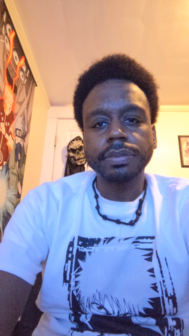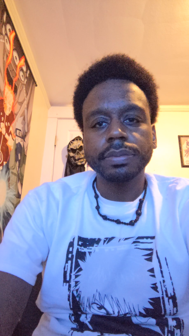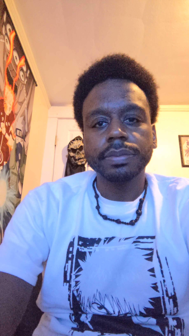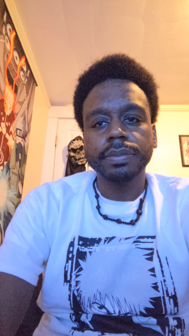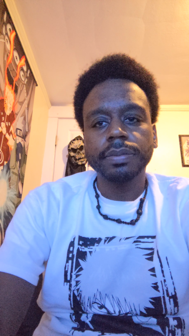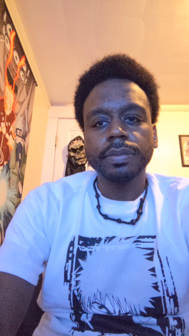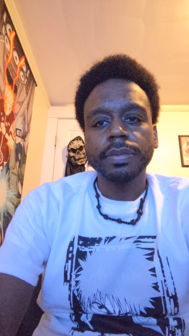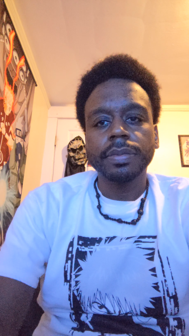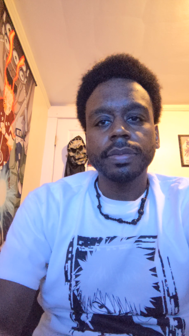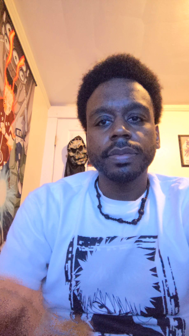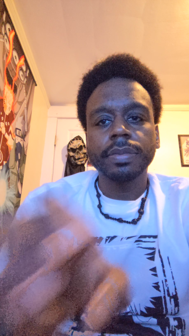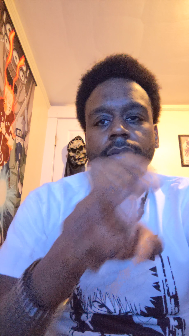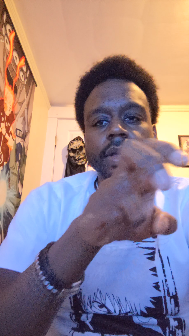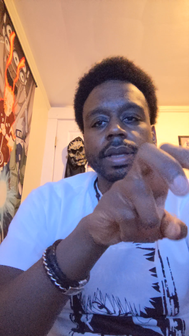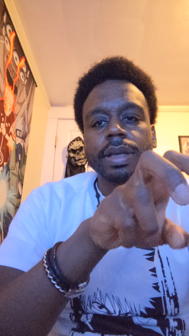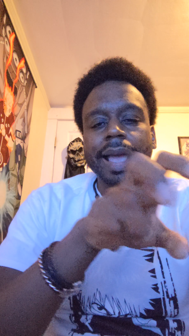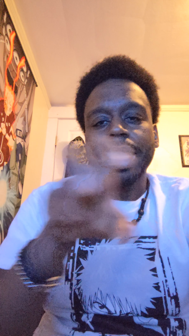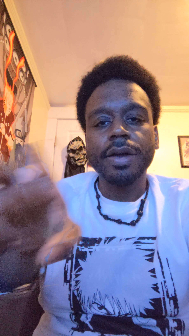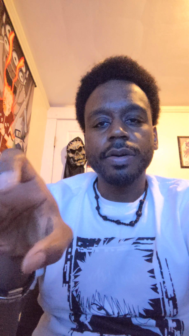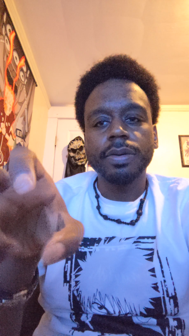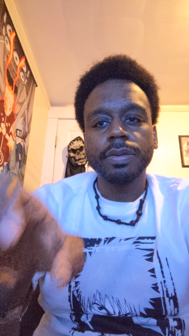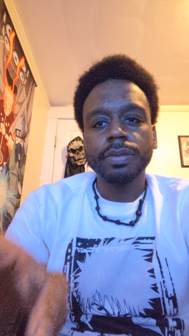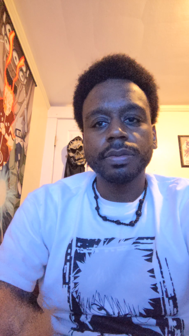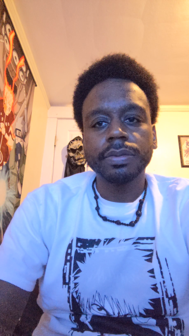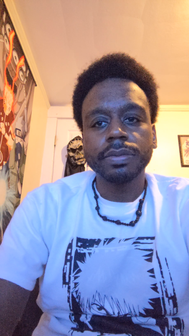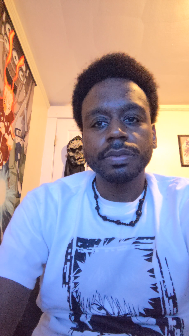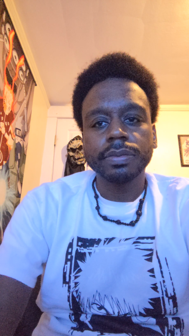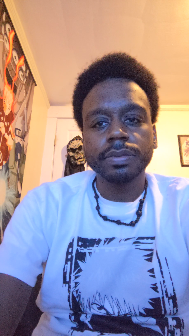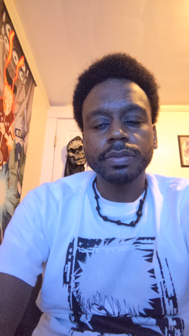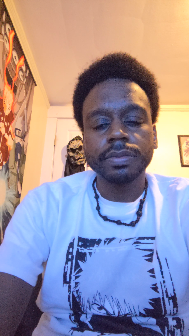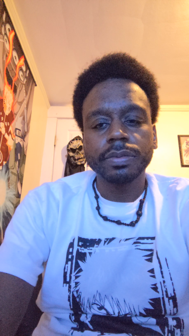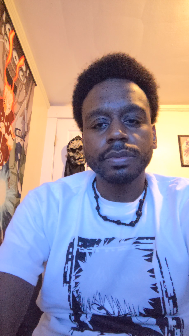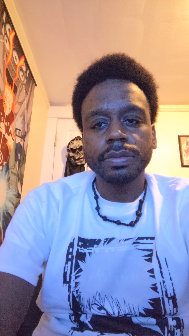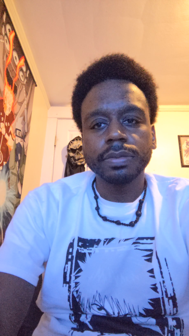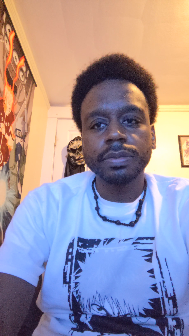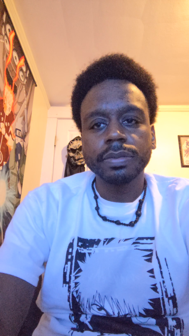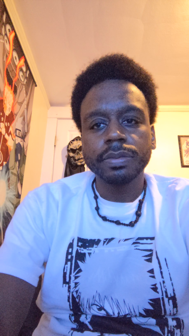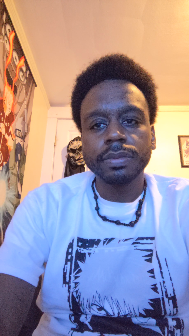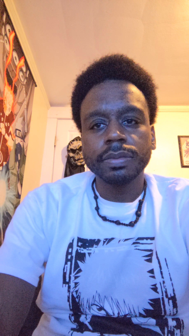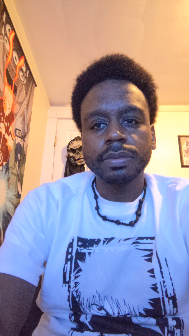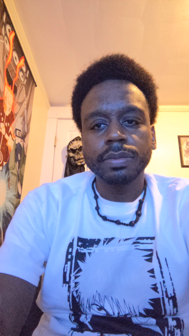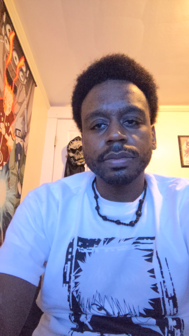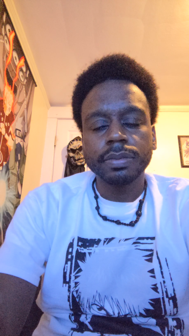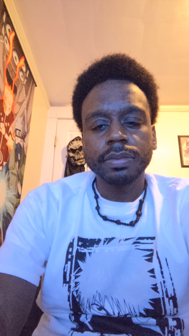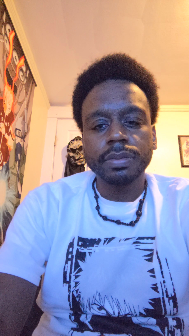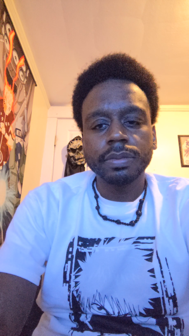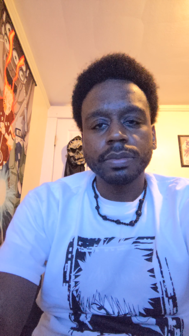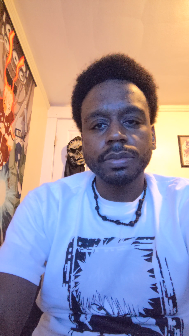couch